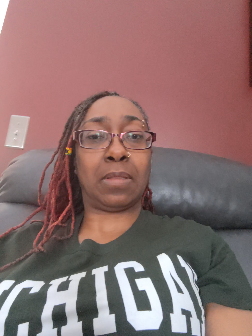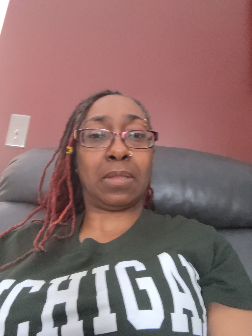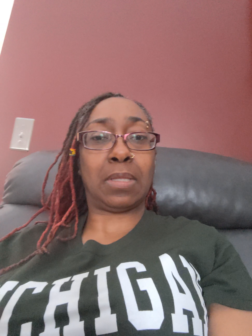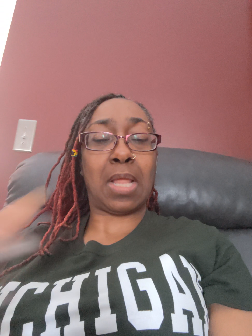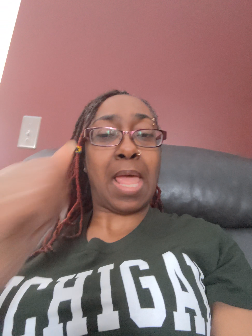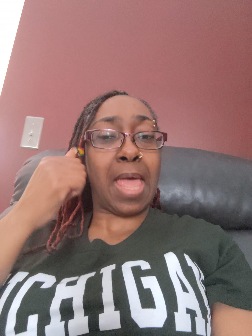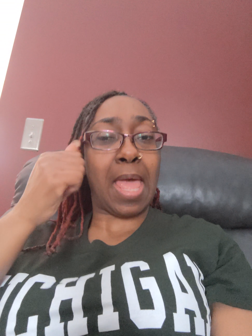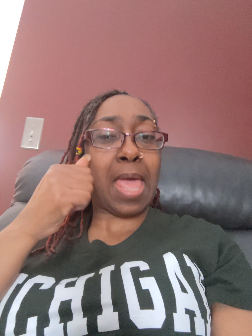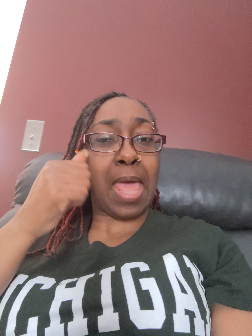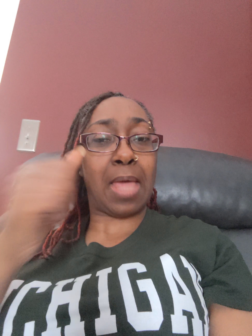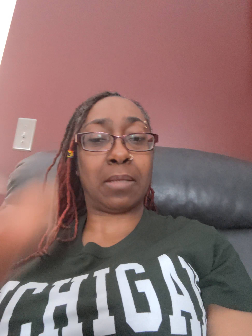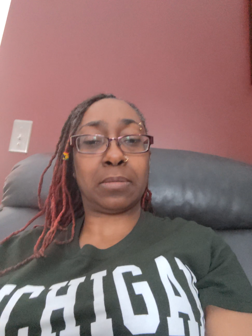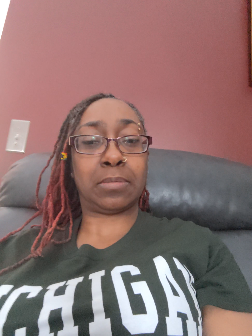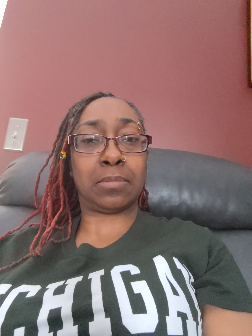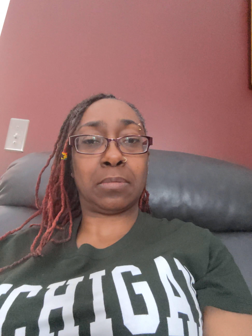aunt